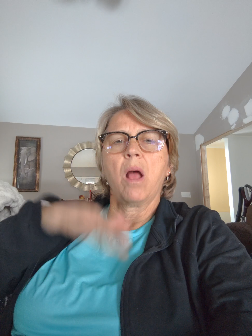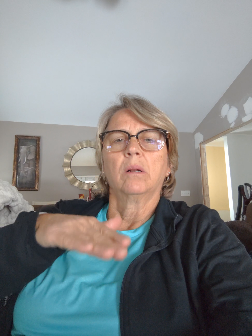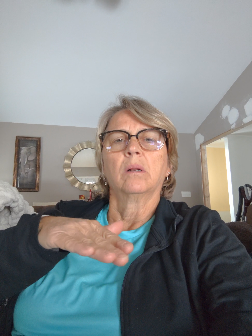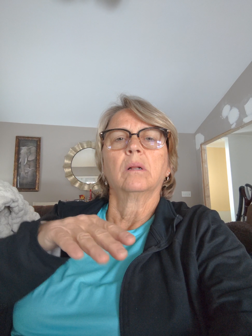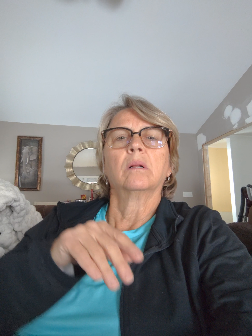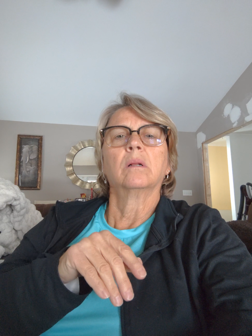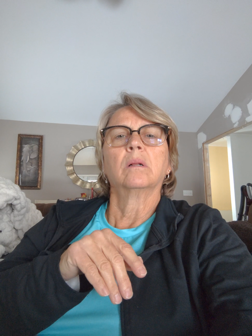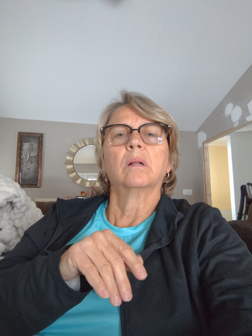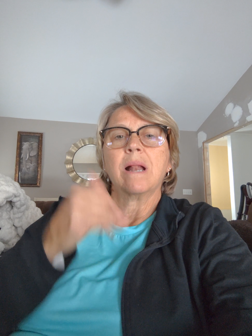on